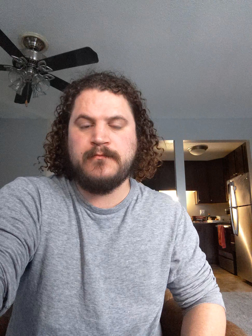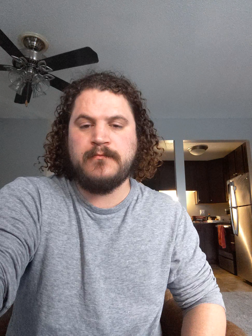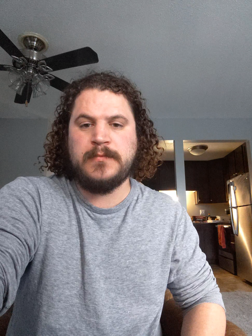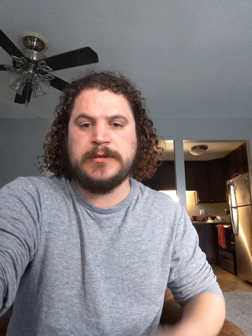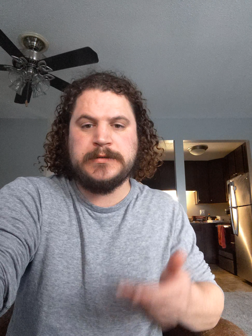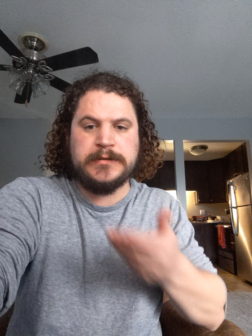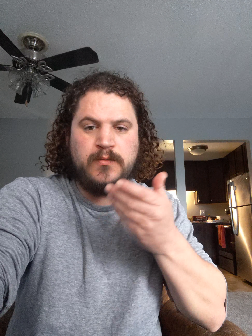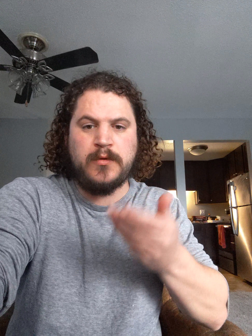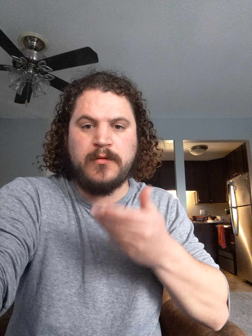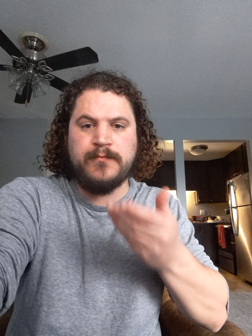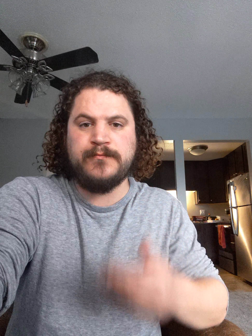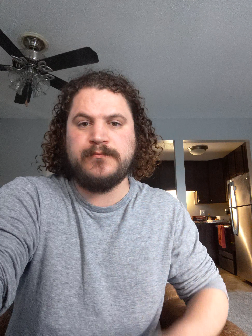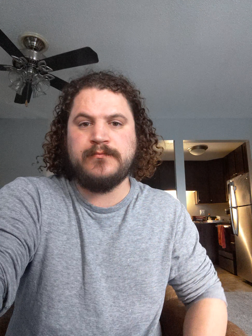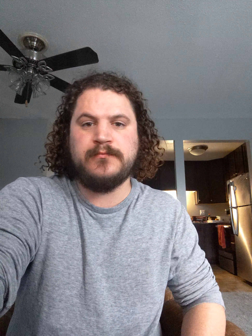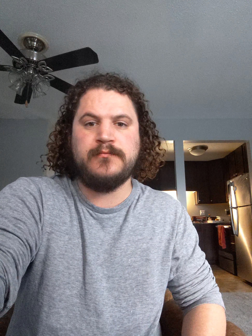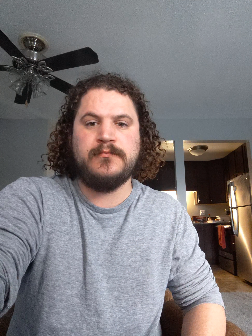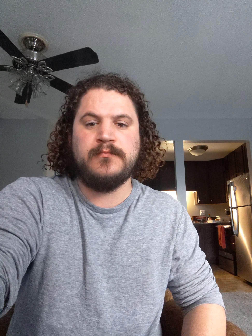cereal